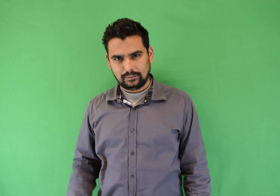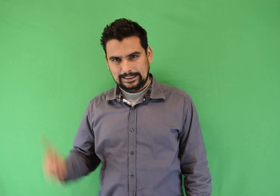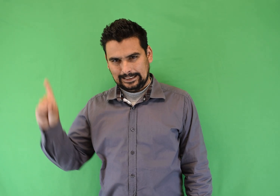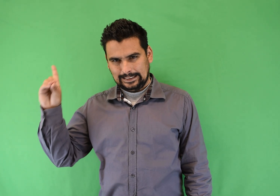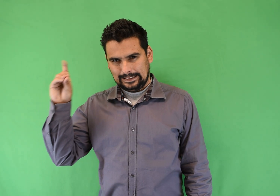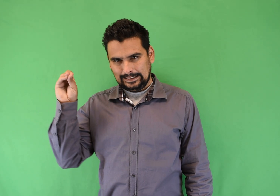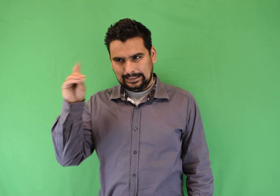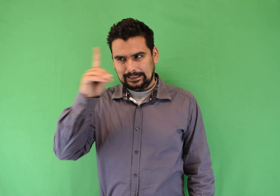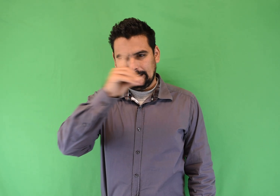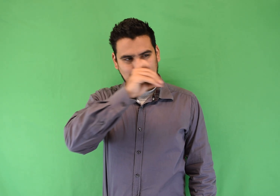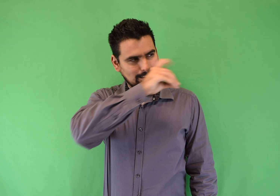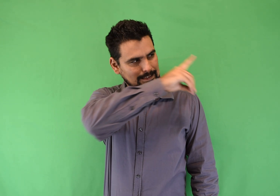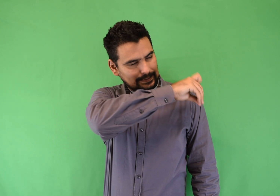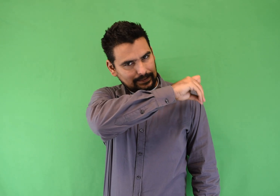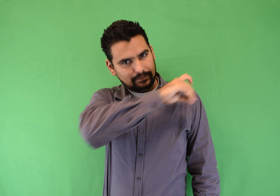difícil